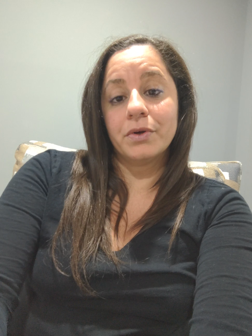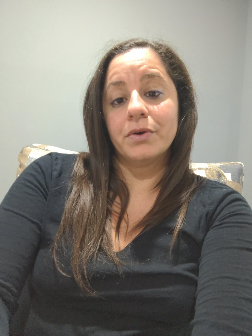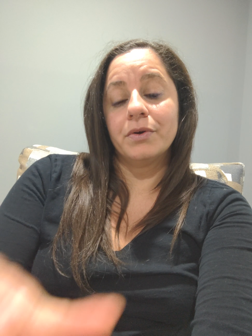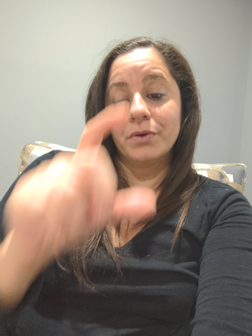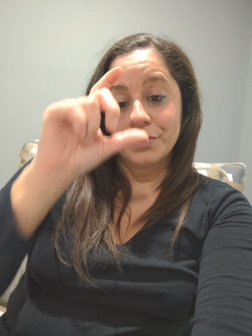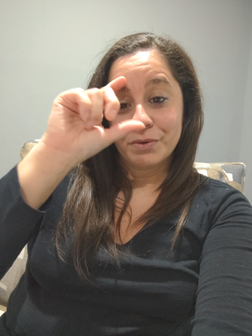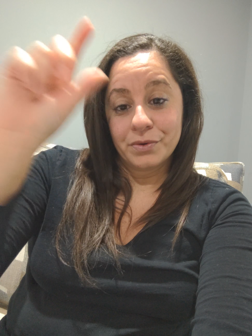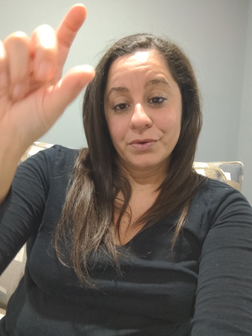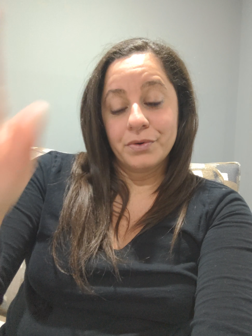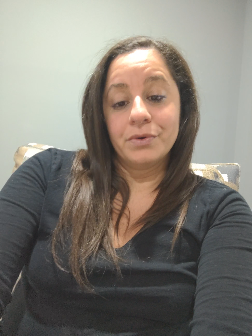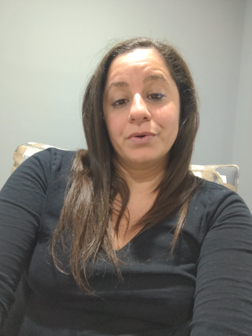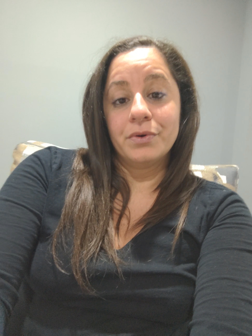moon